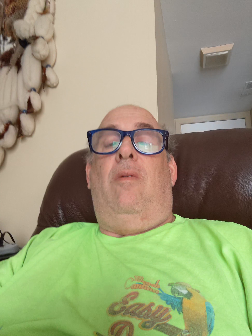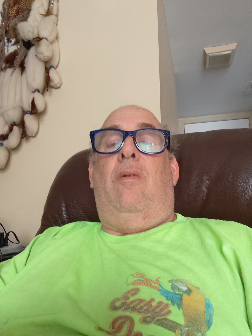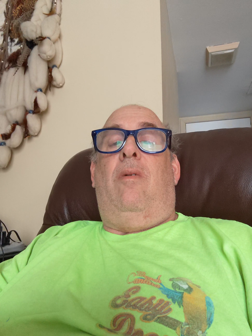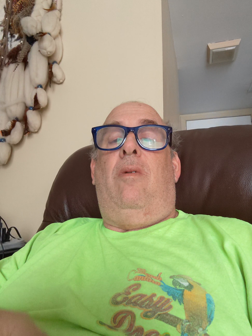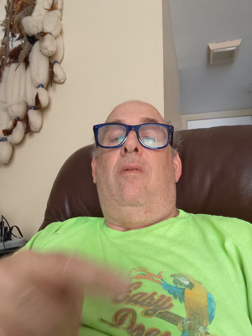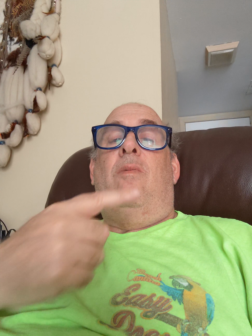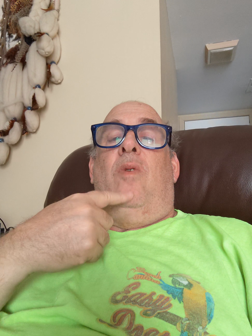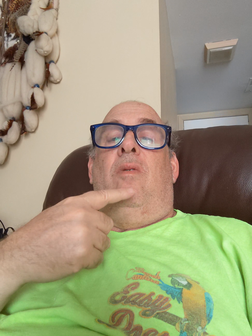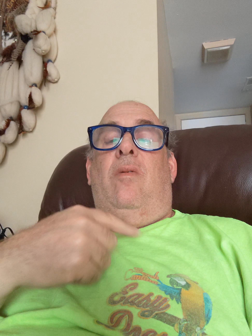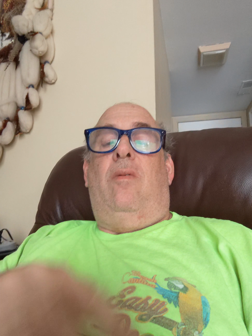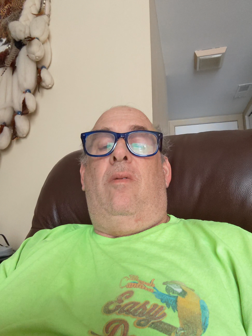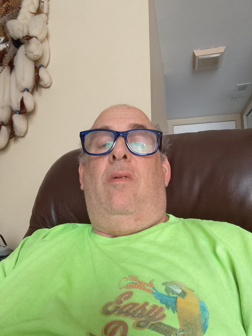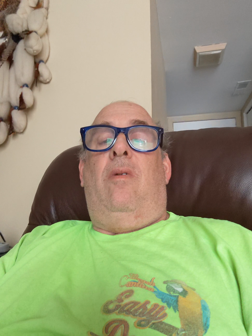red